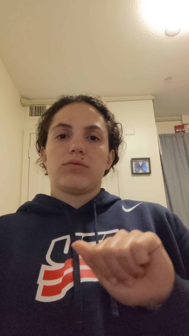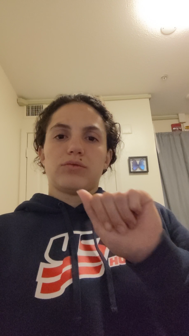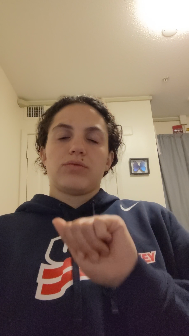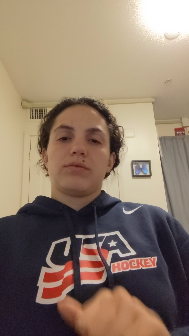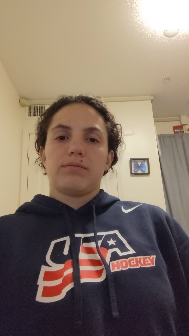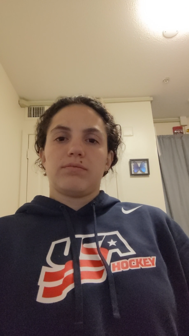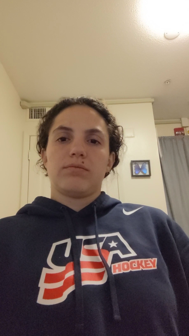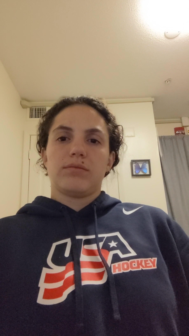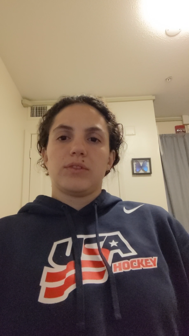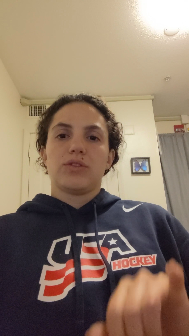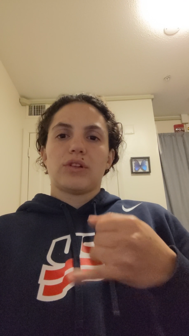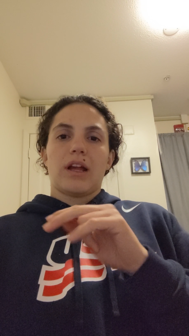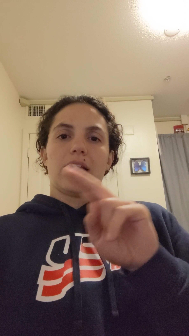jelly